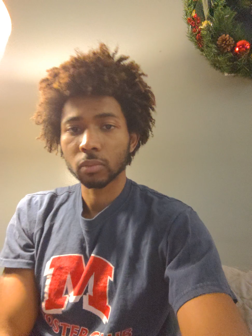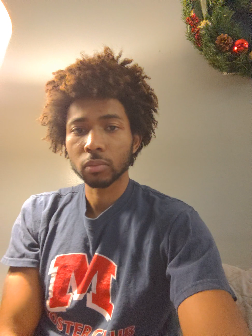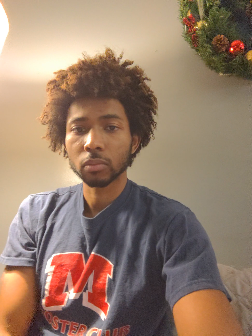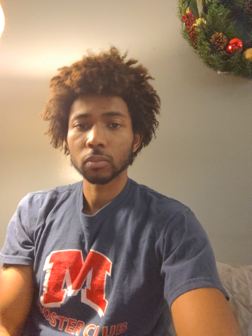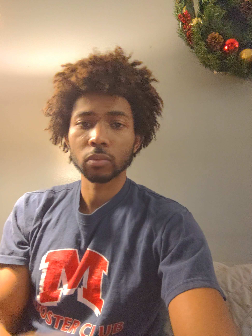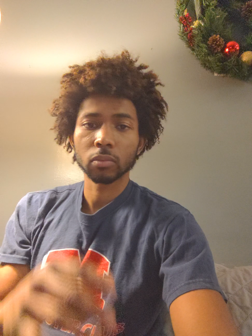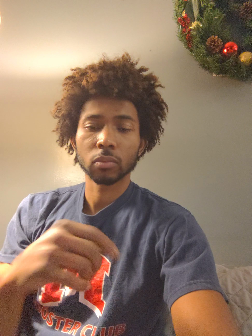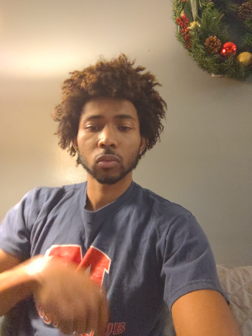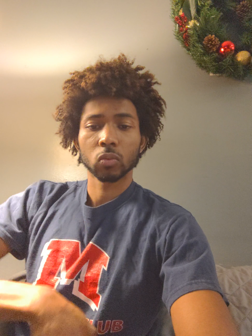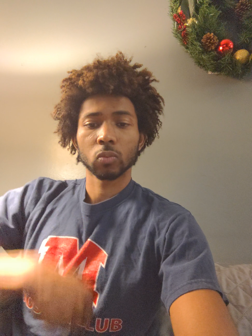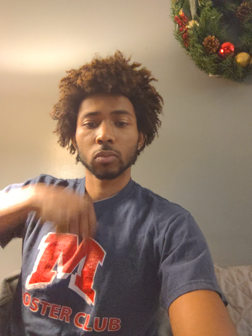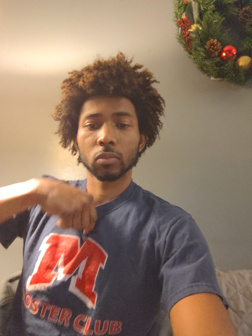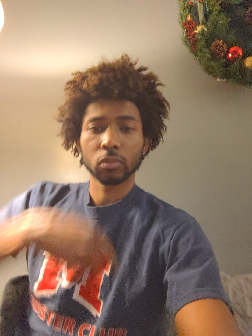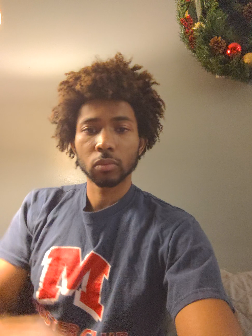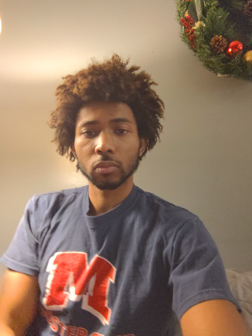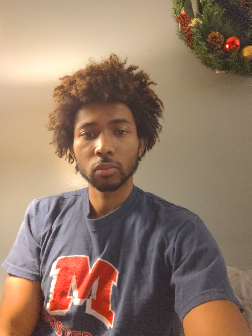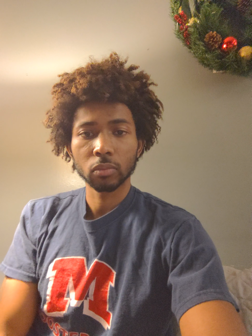zipper